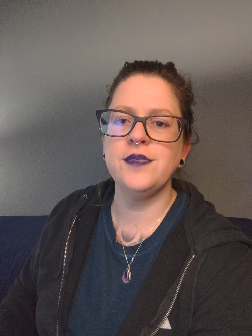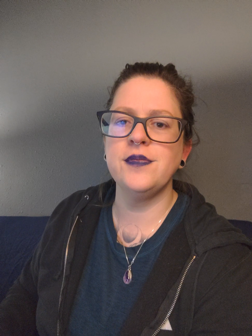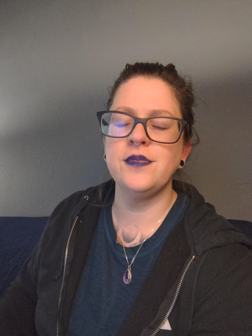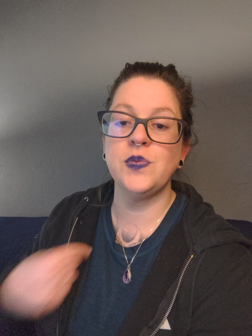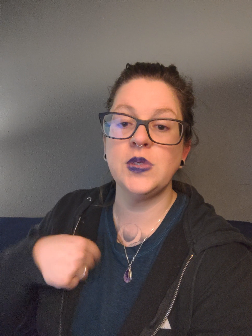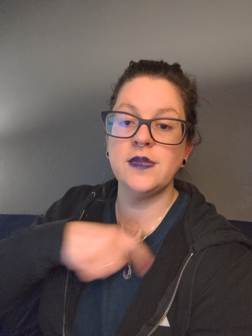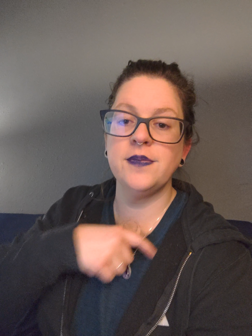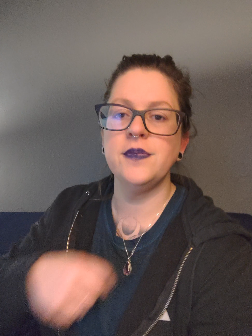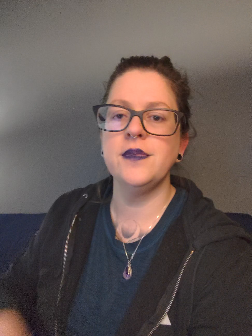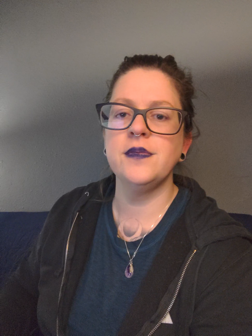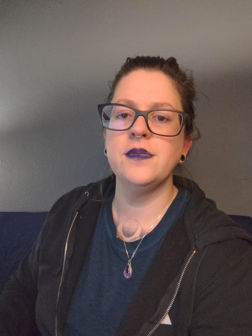we